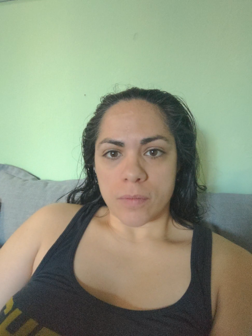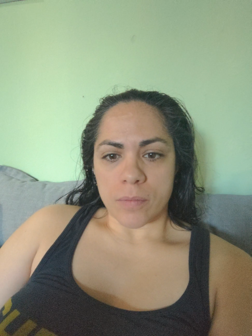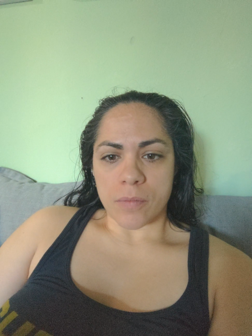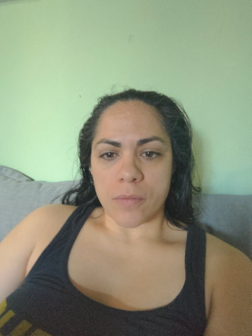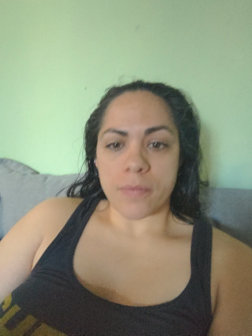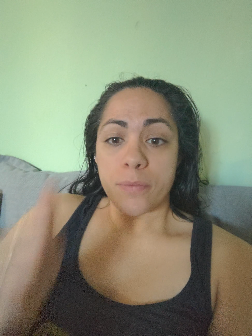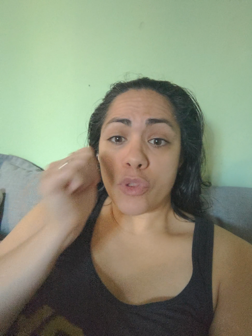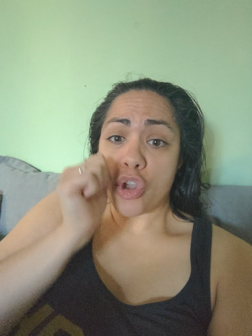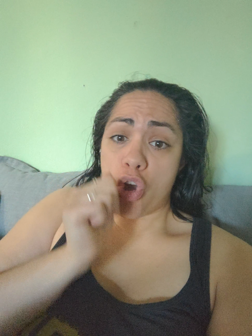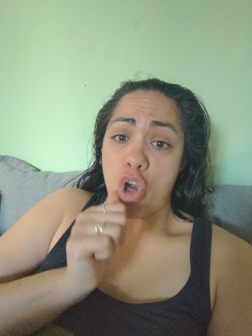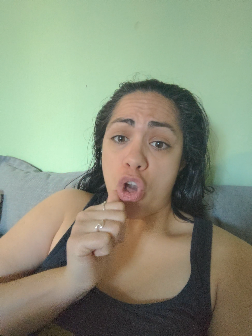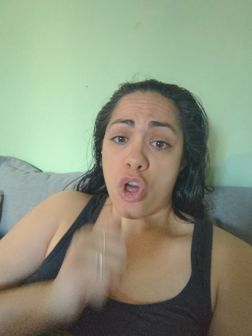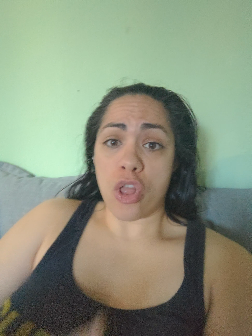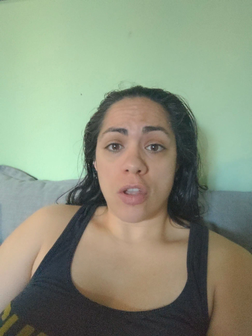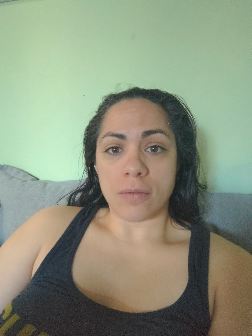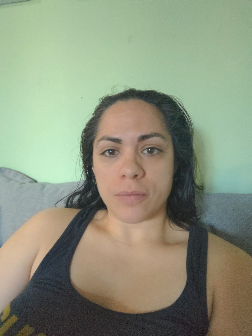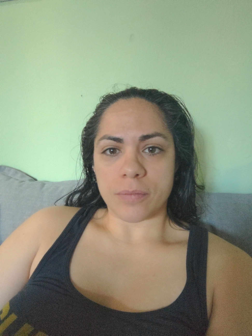girl